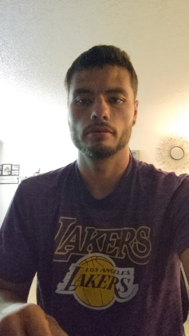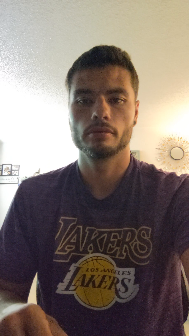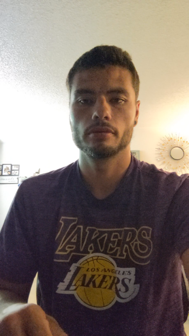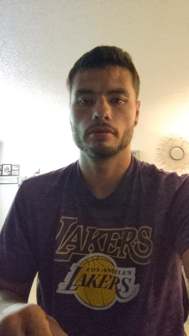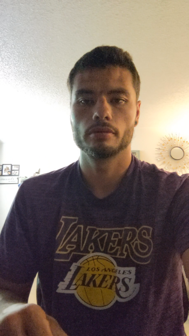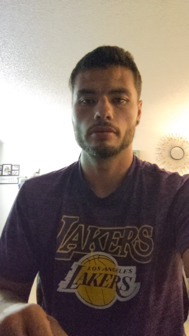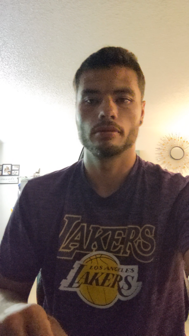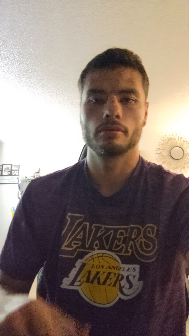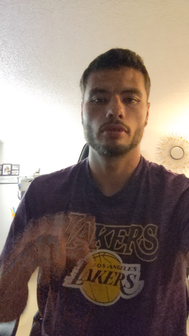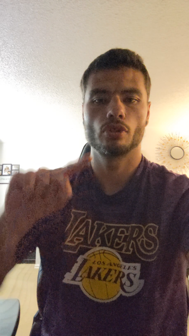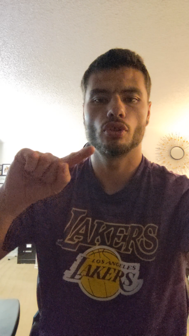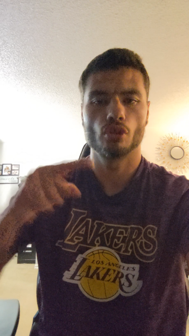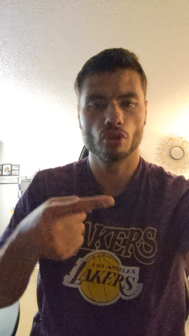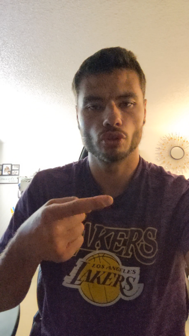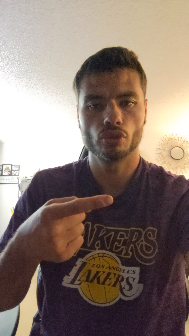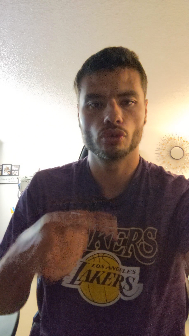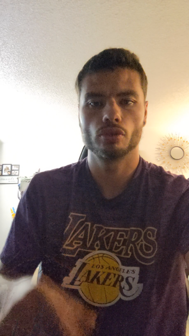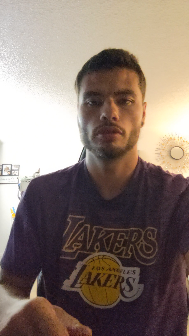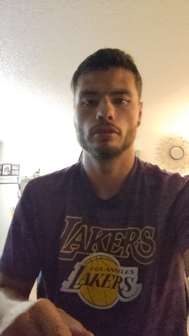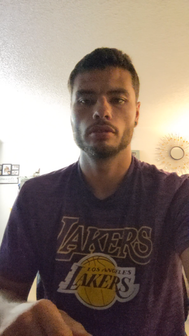hurt